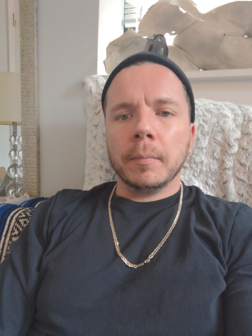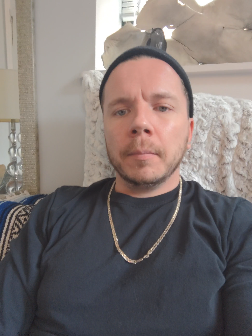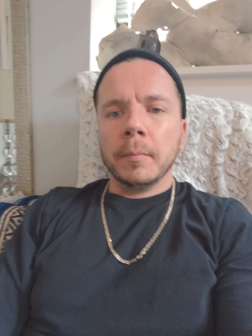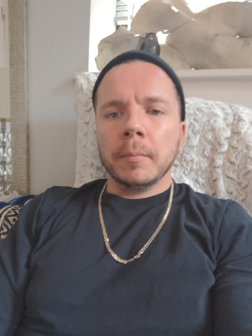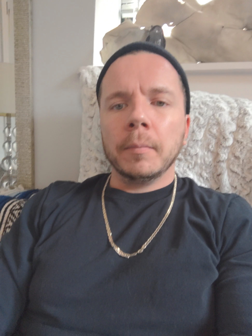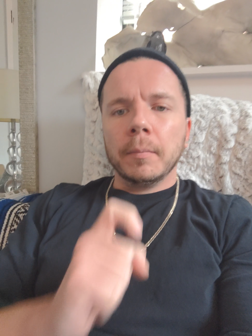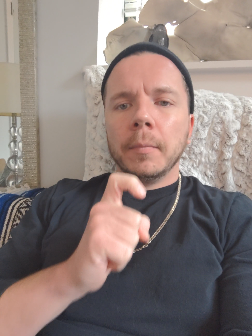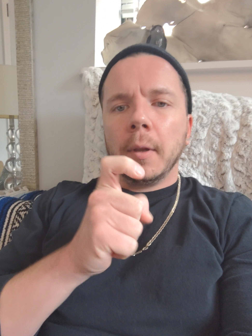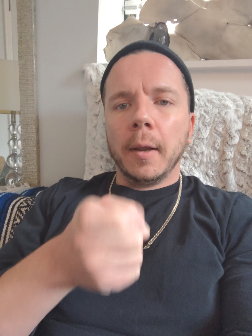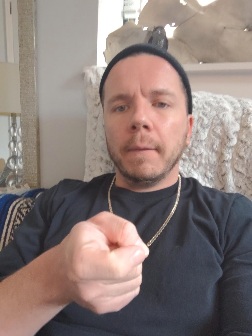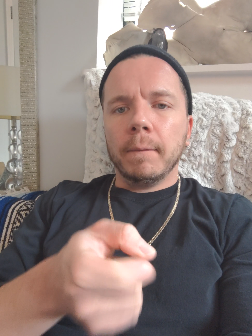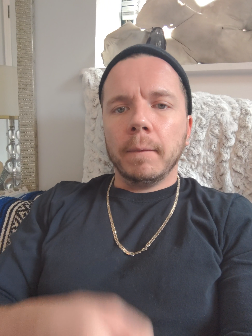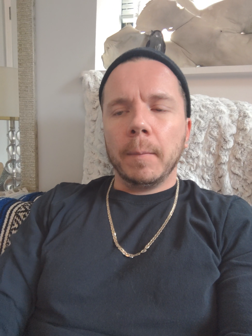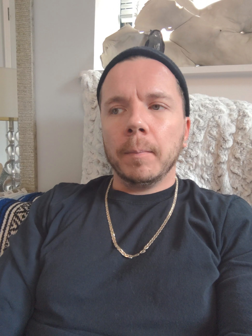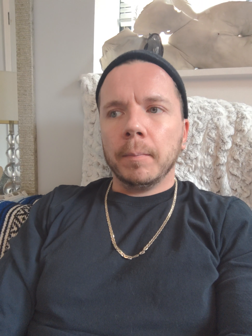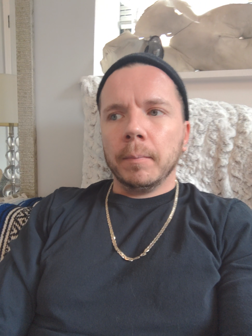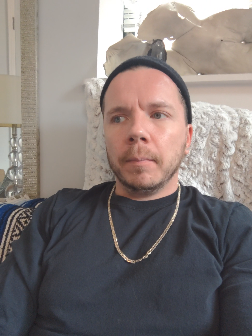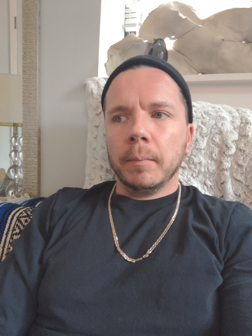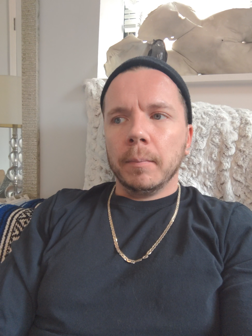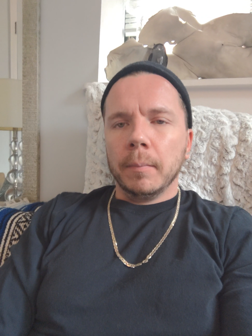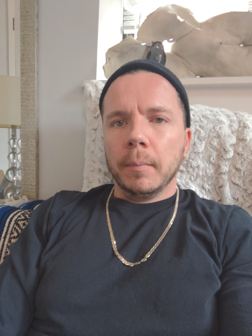gift